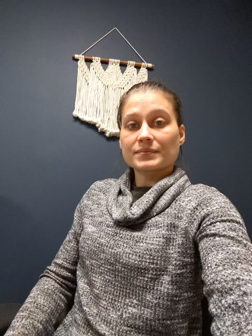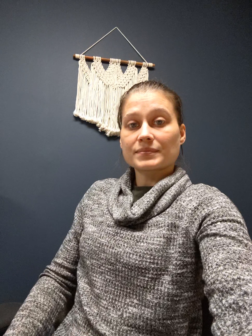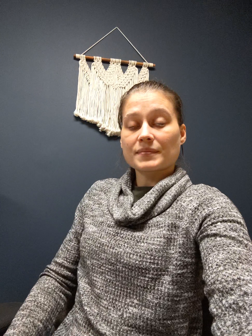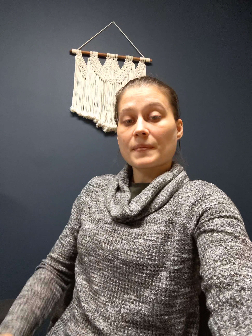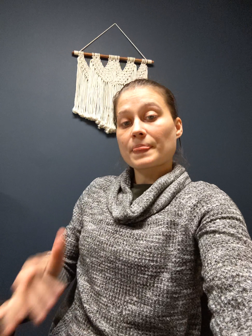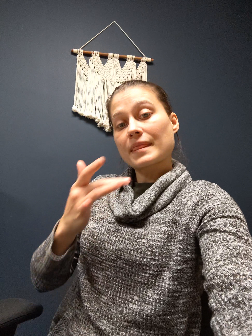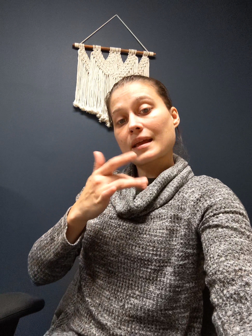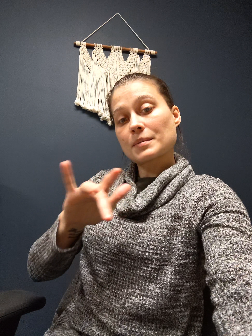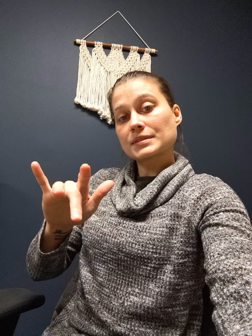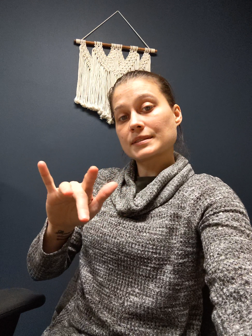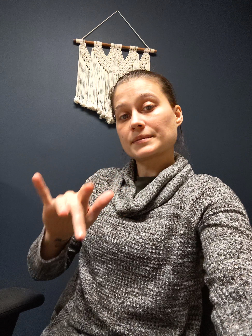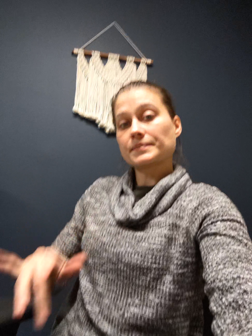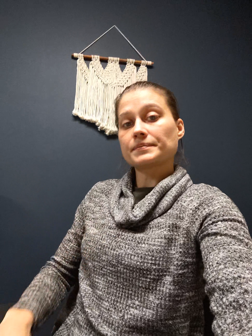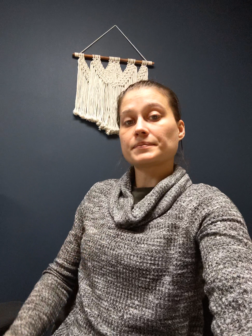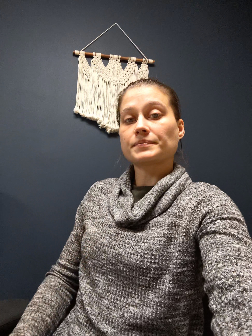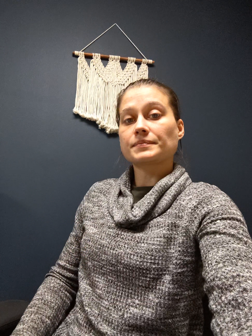empty